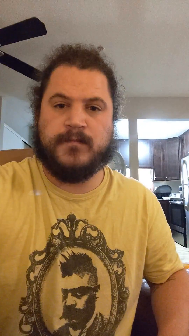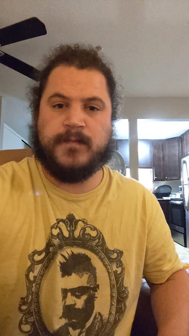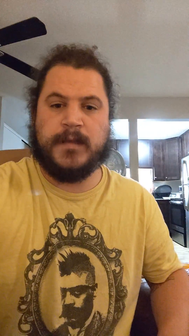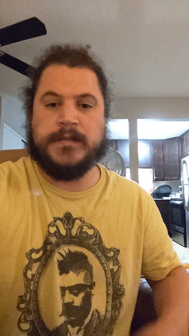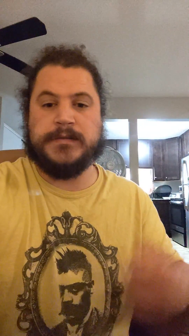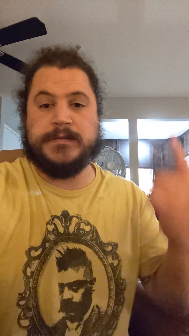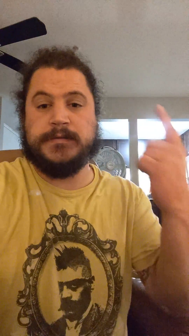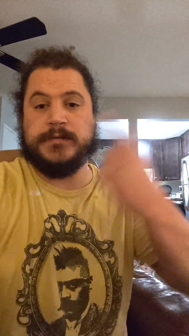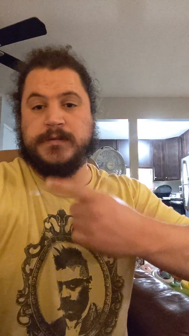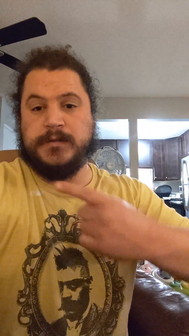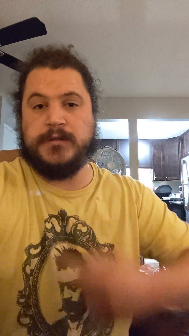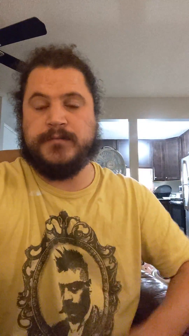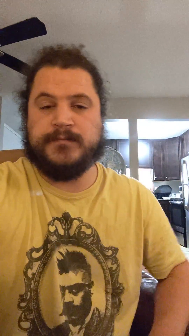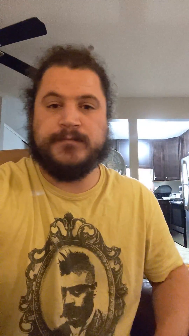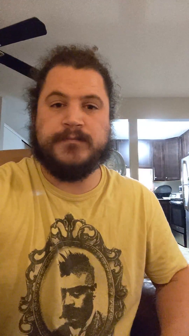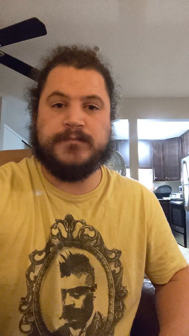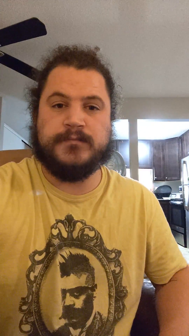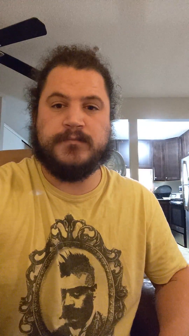day